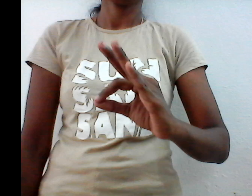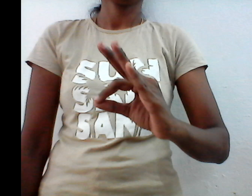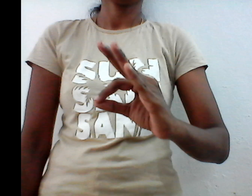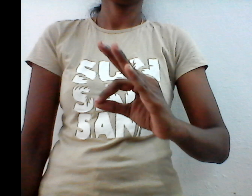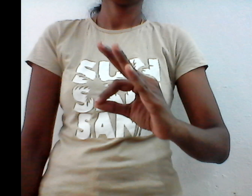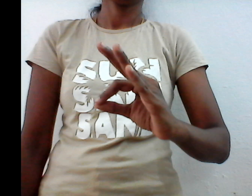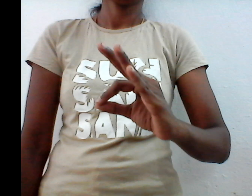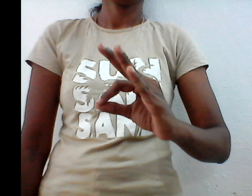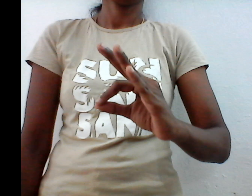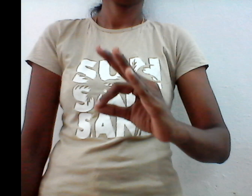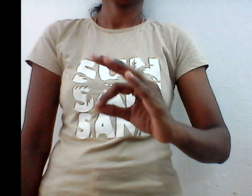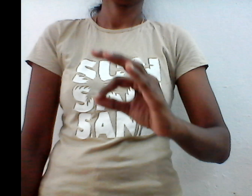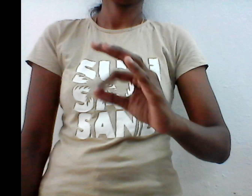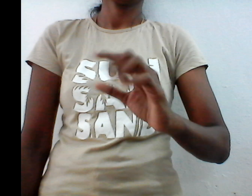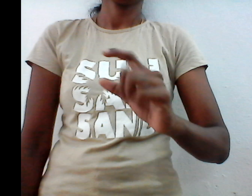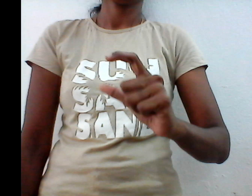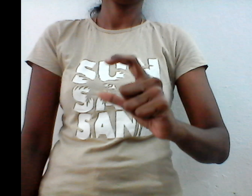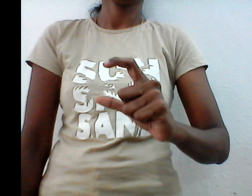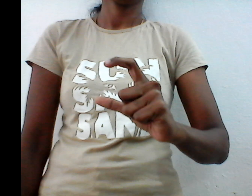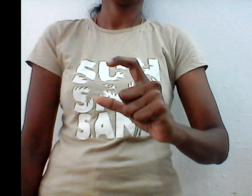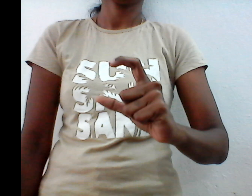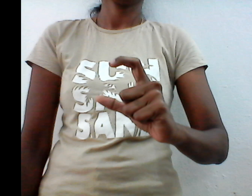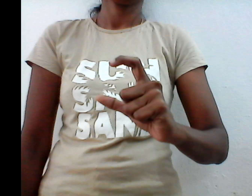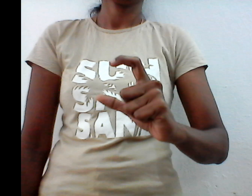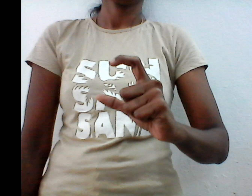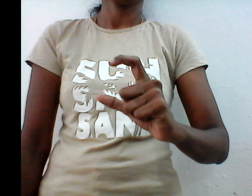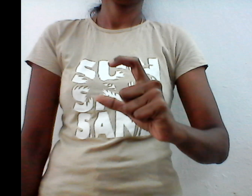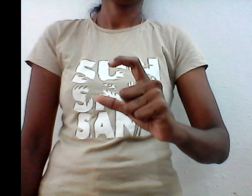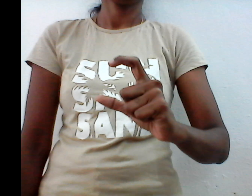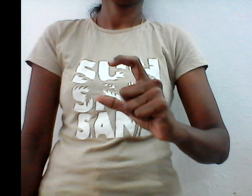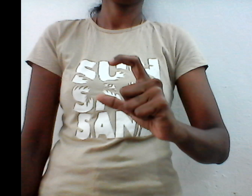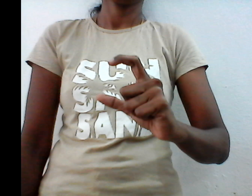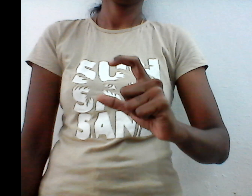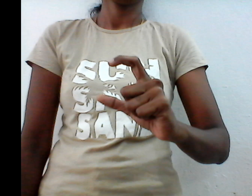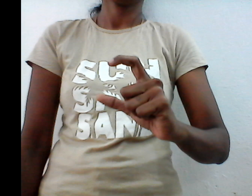ഓ